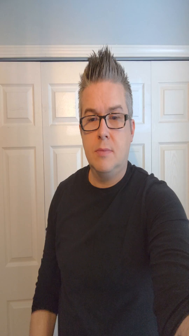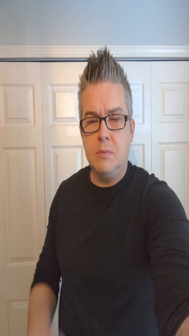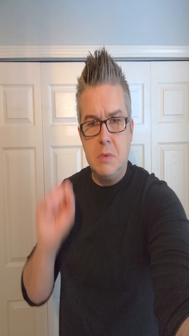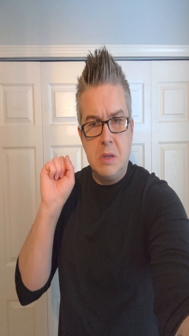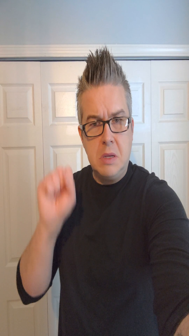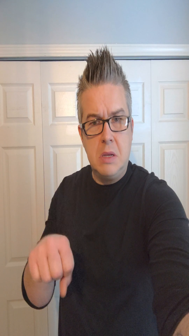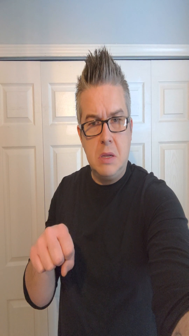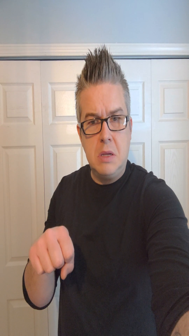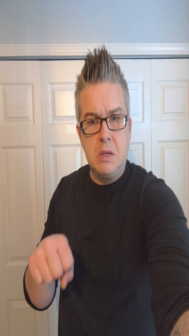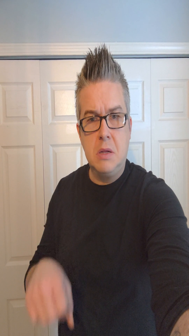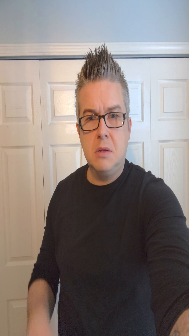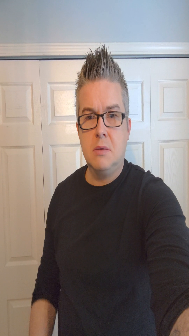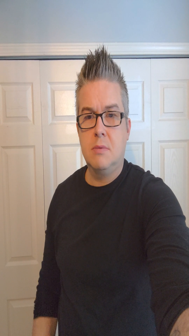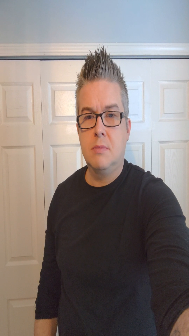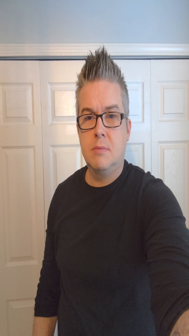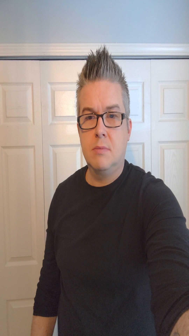can